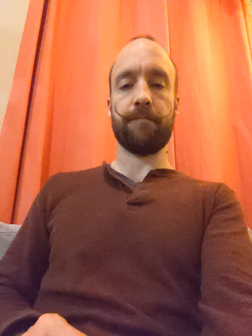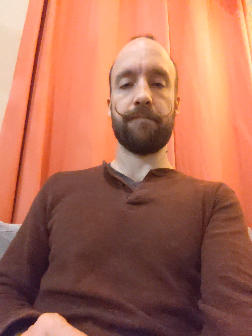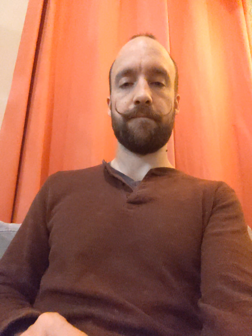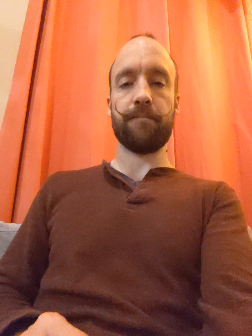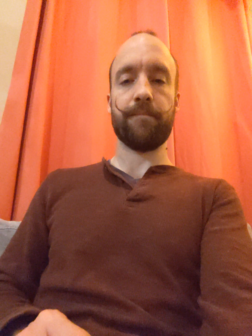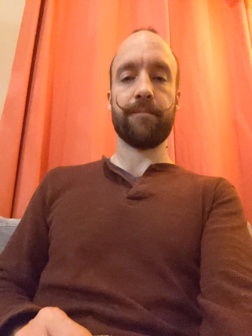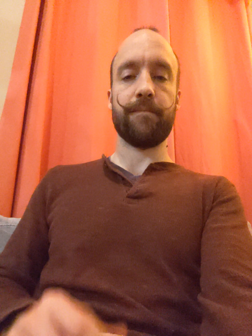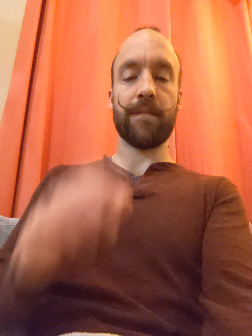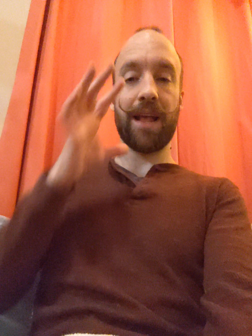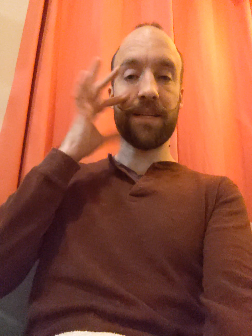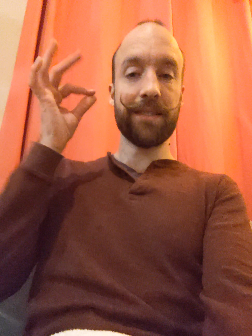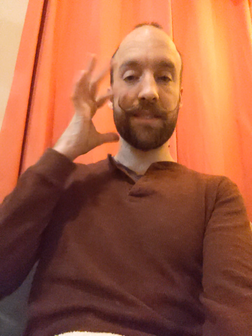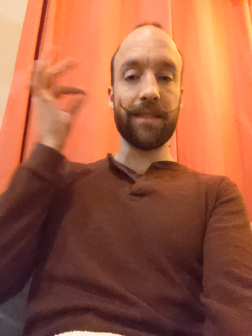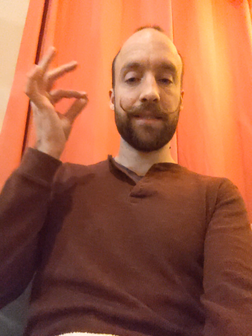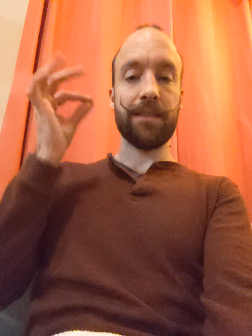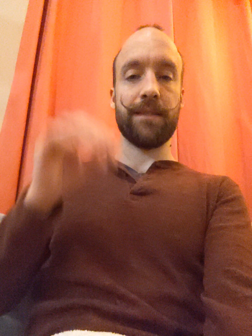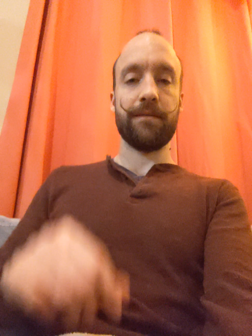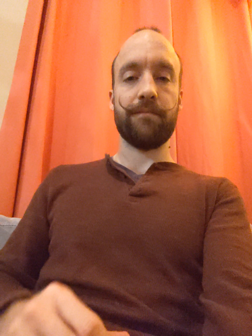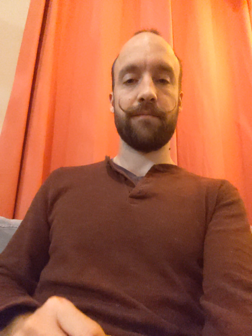cat